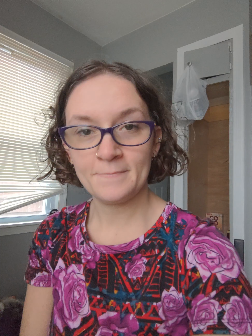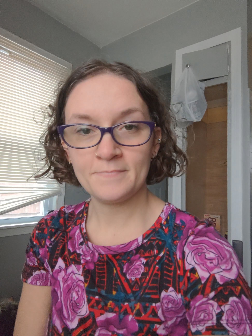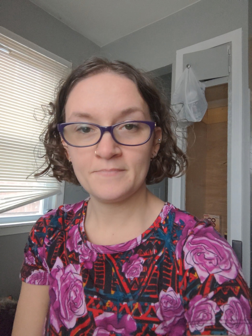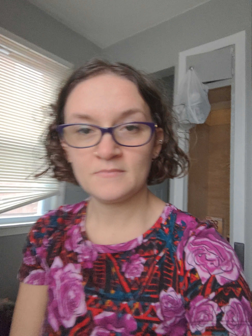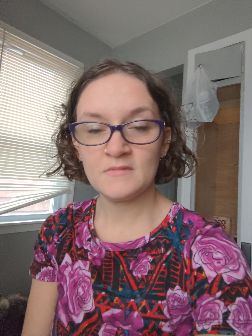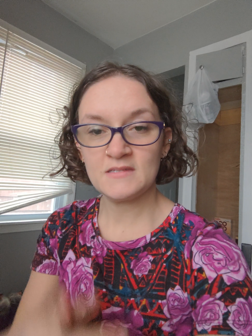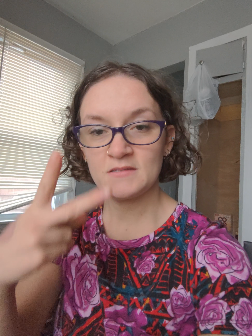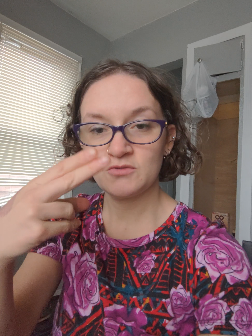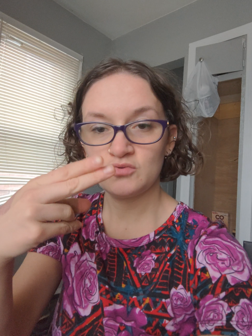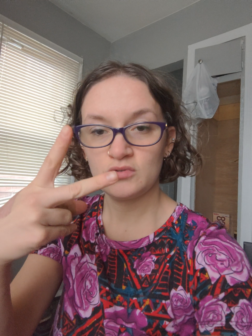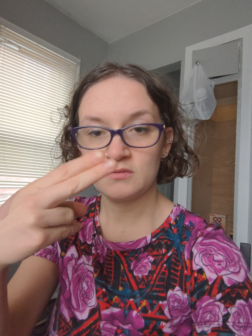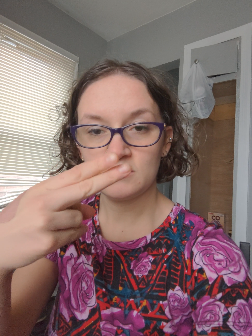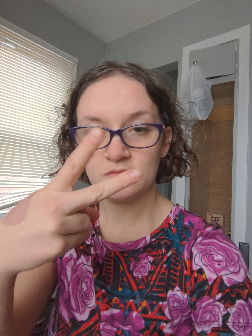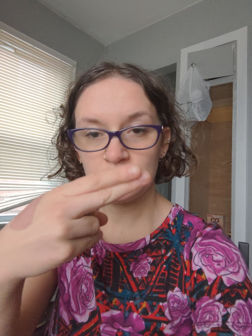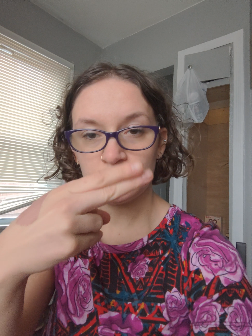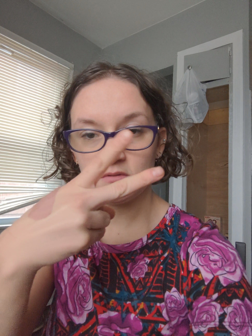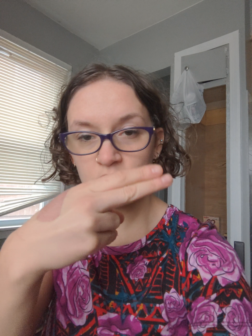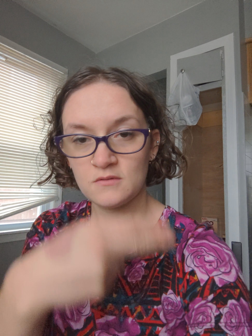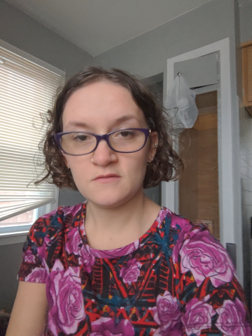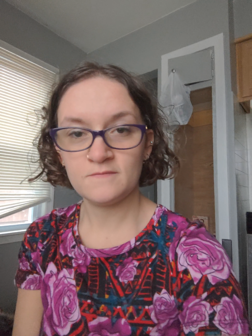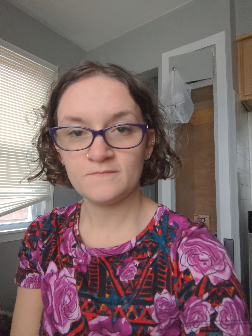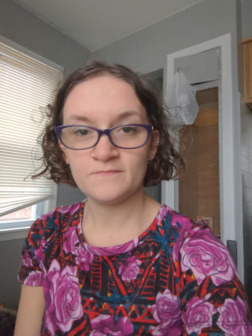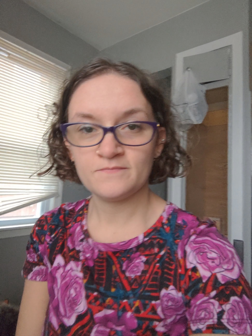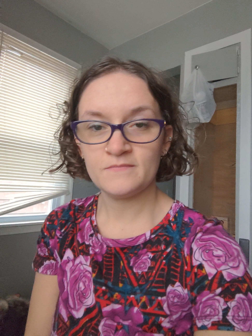scissors